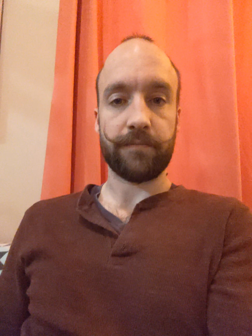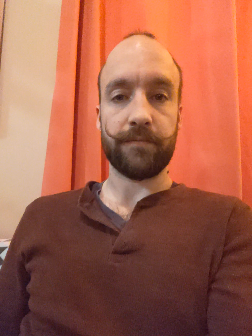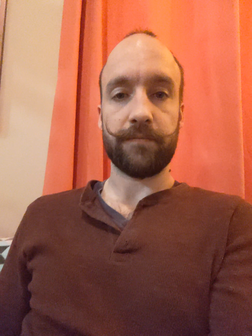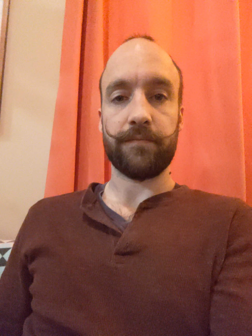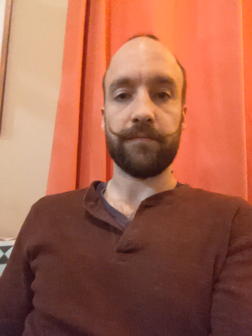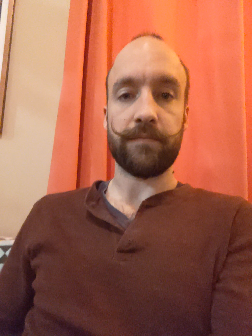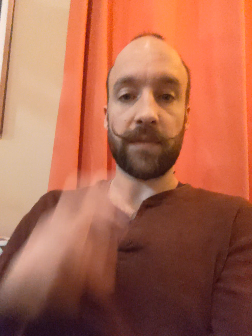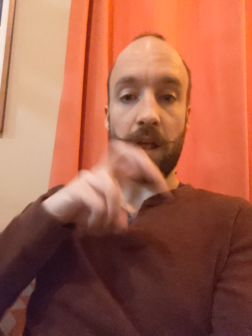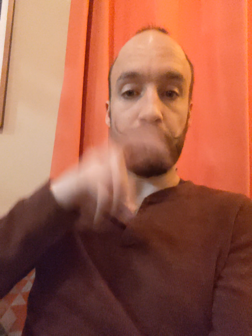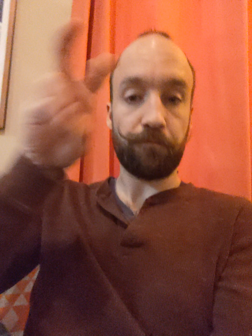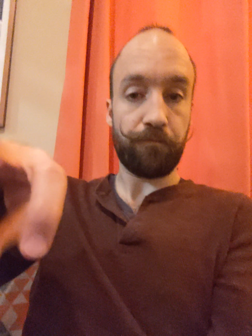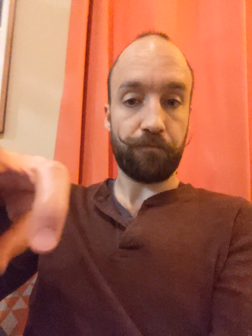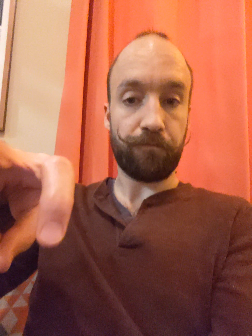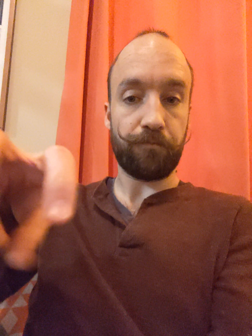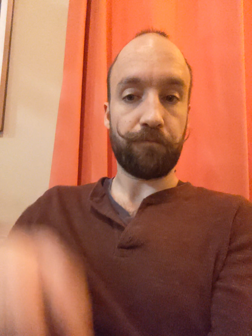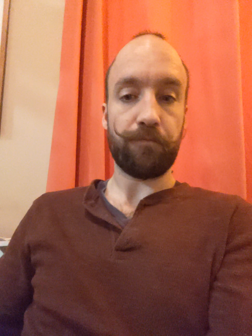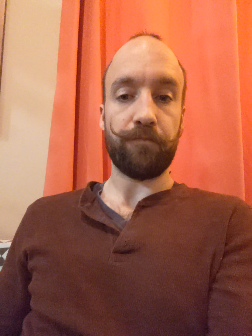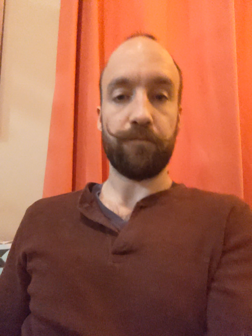jump